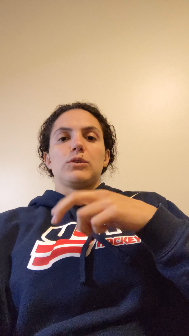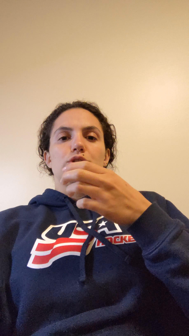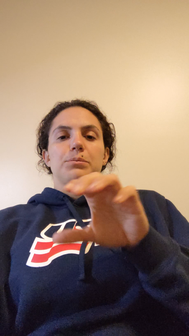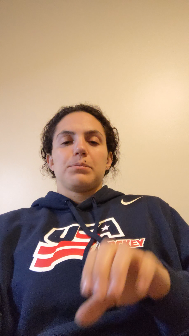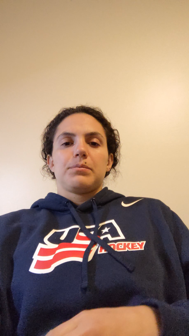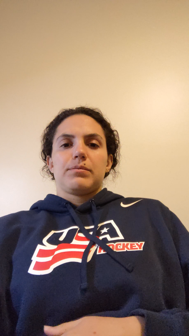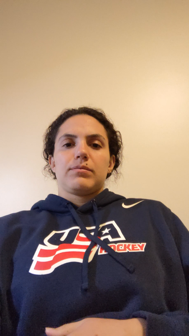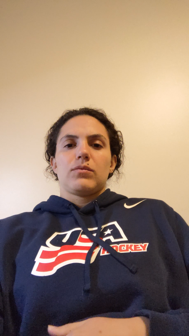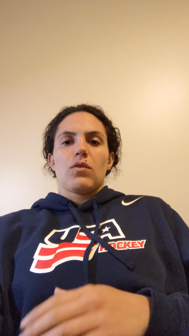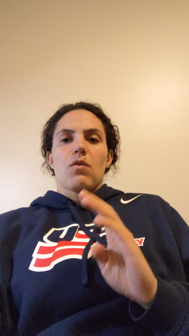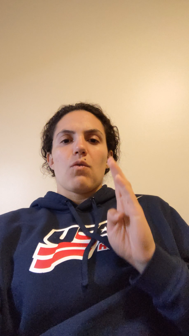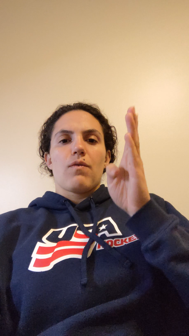over